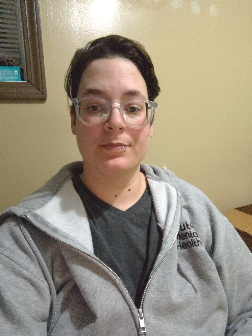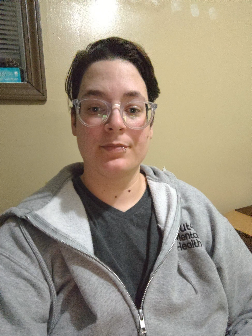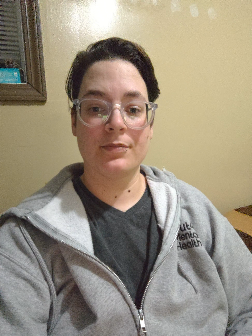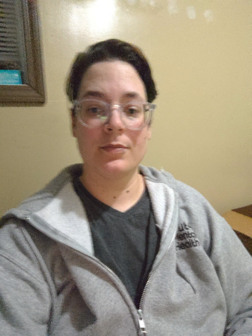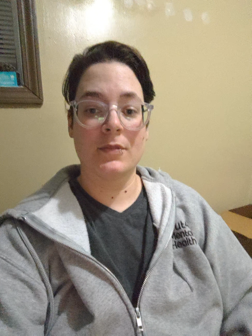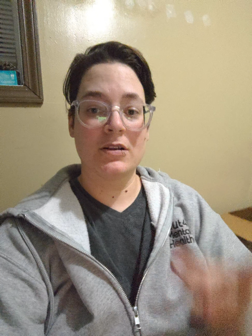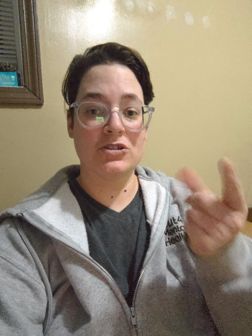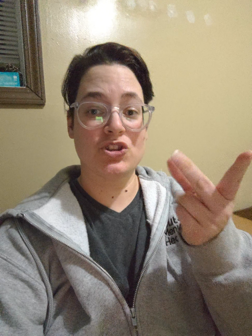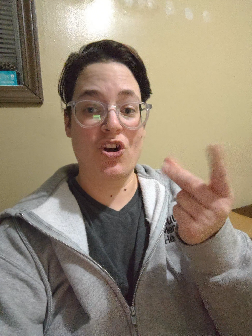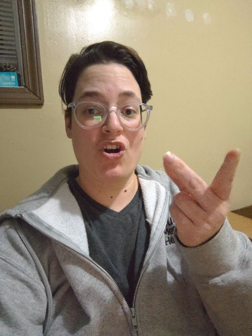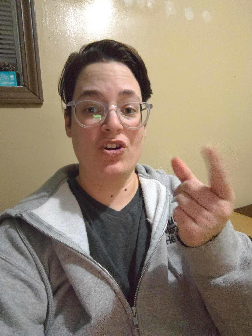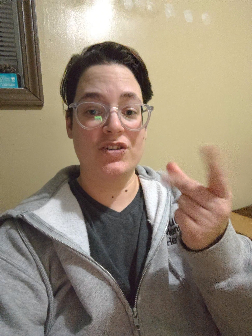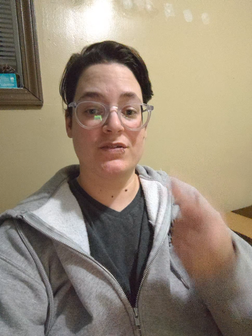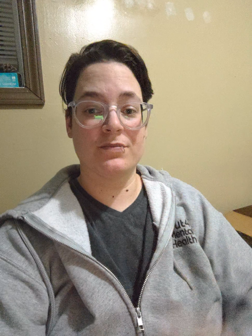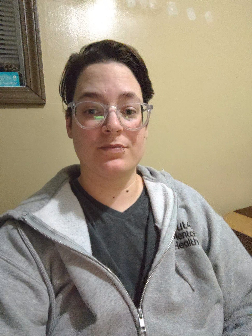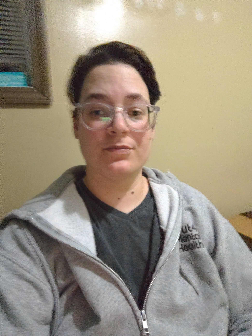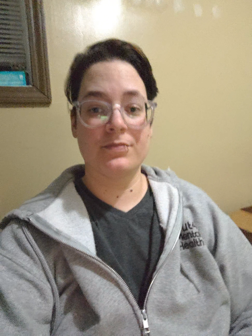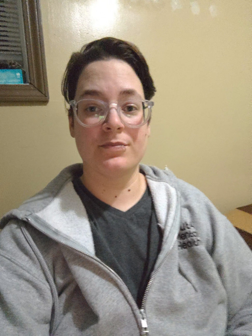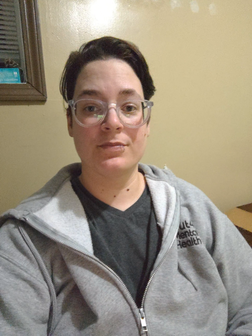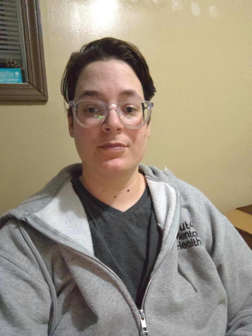dog